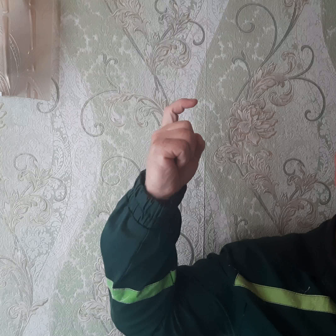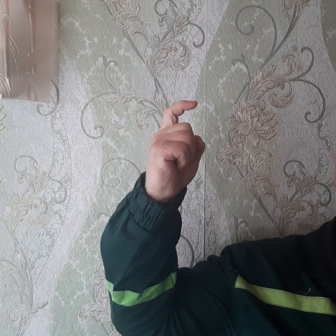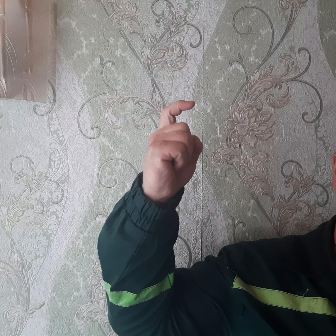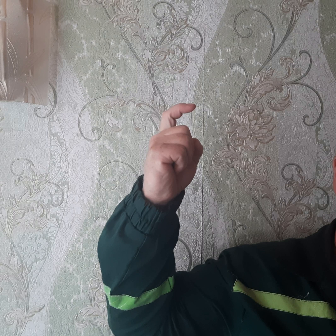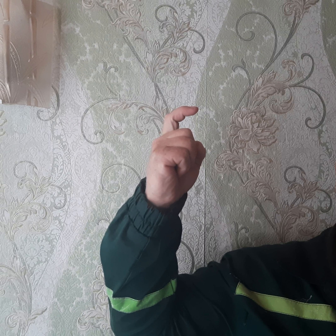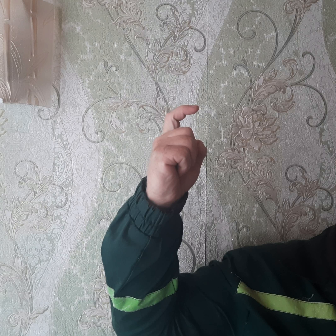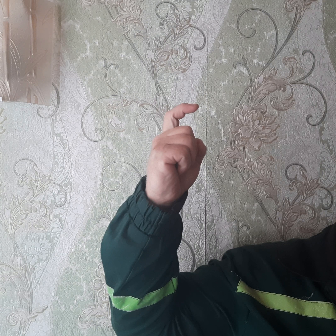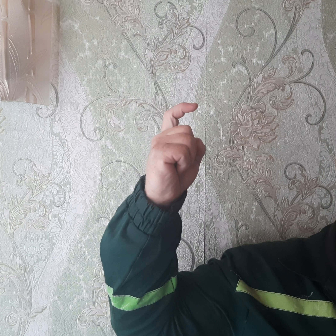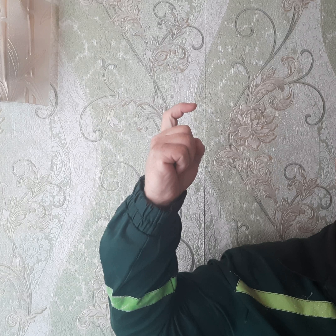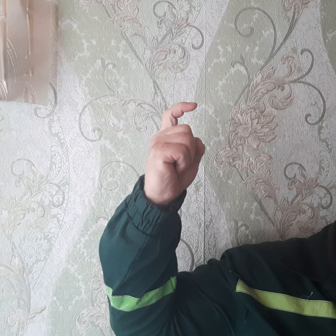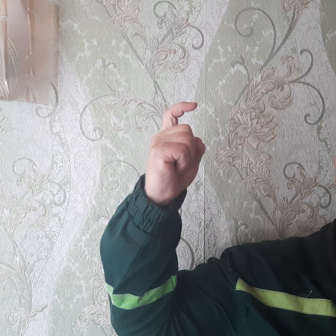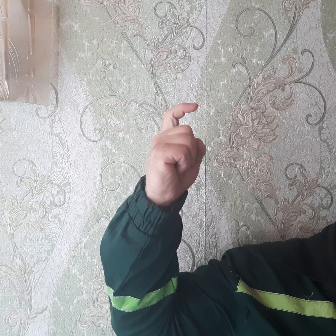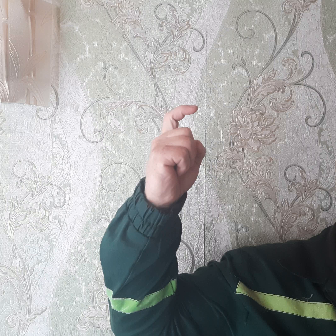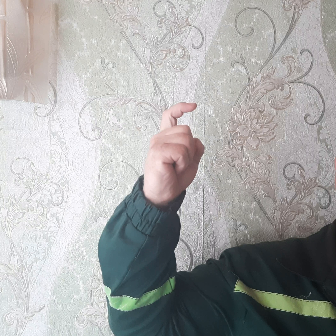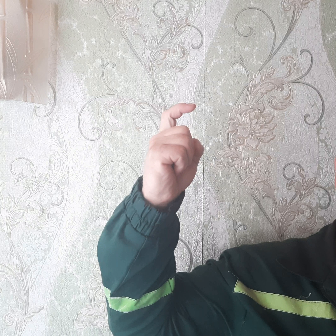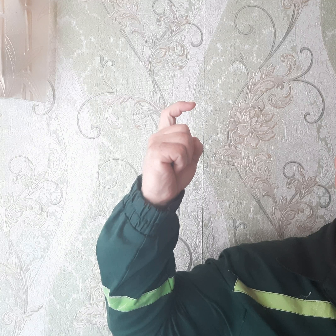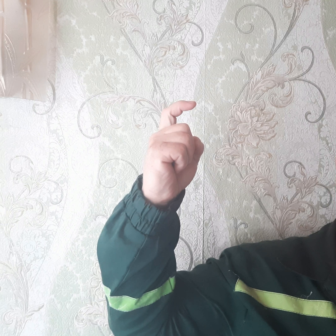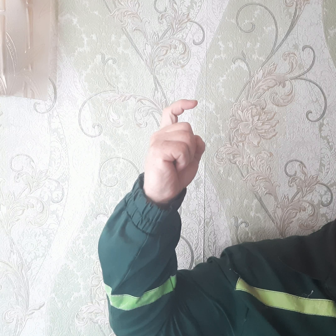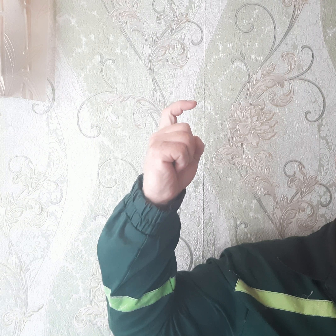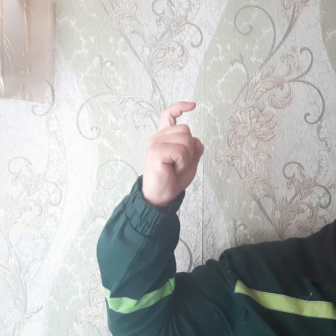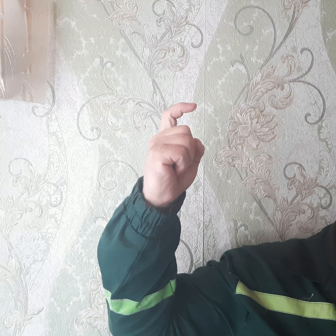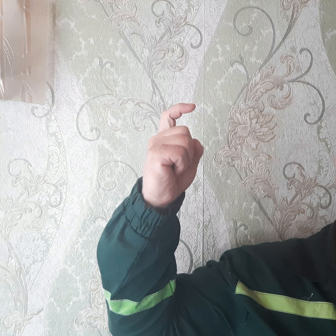Х